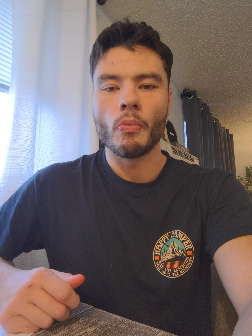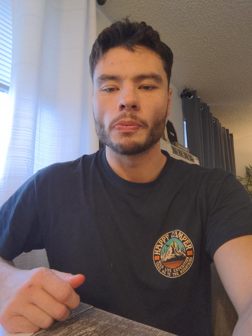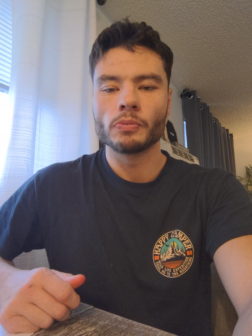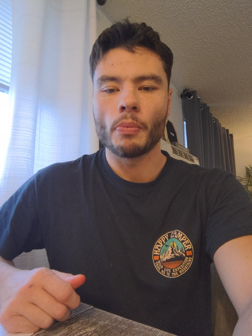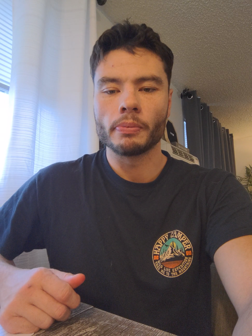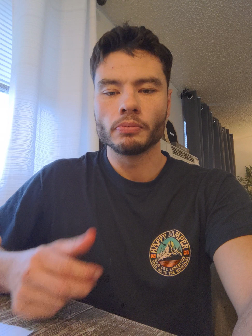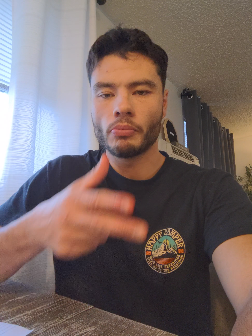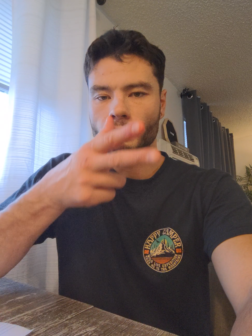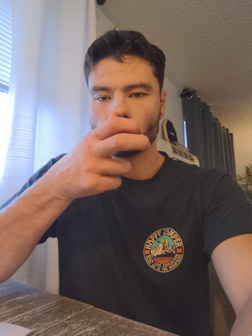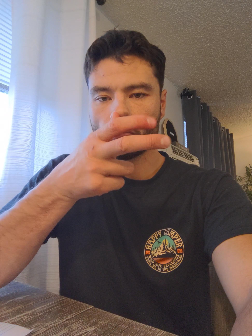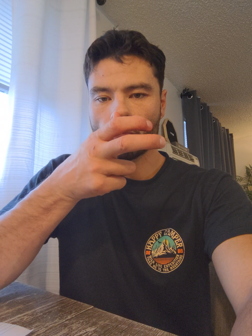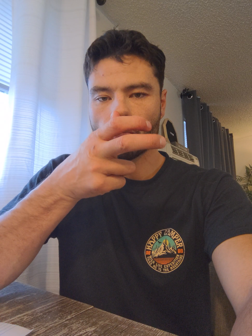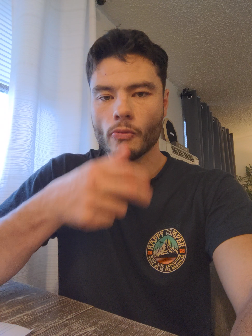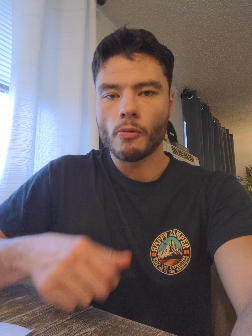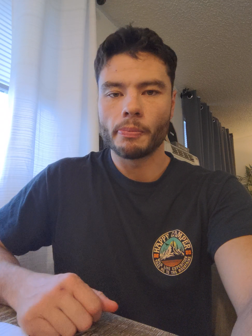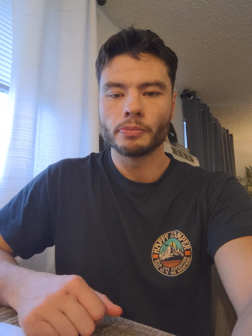bug